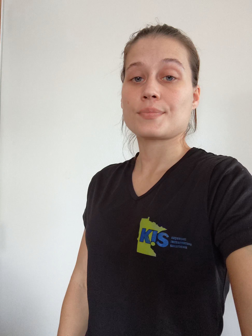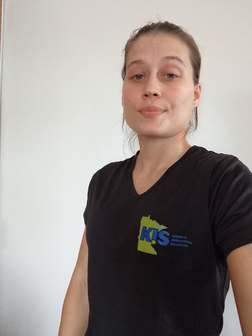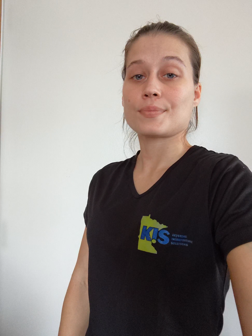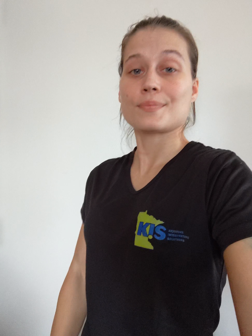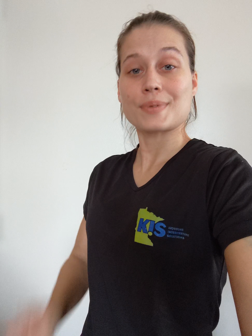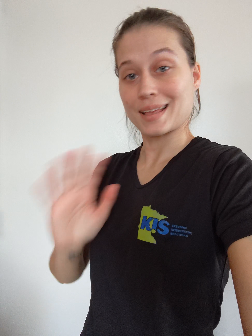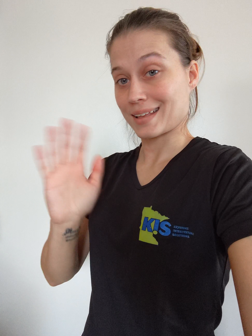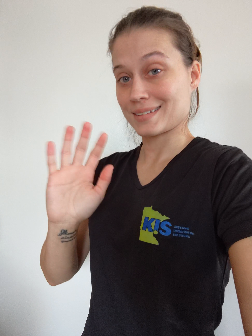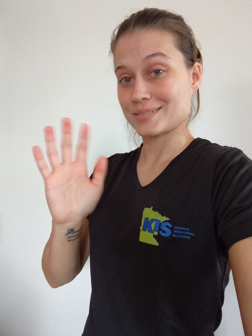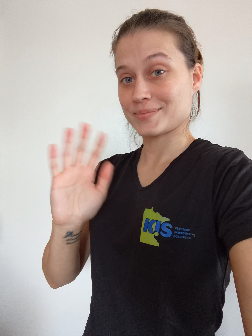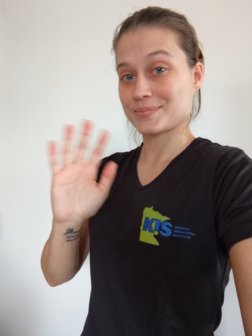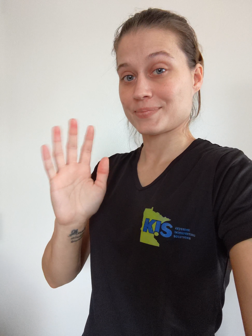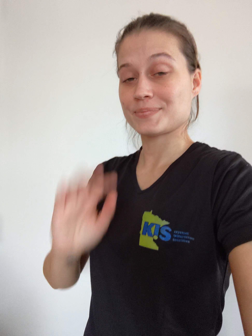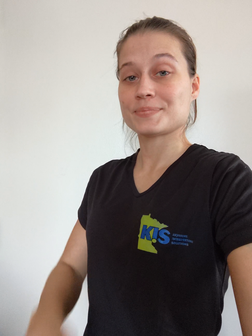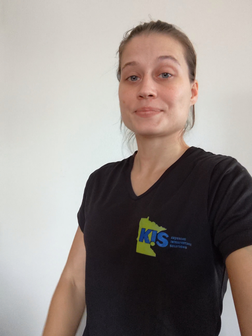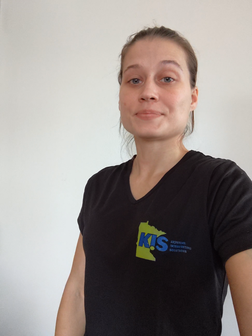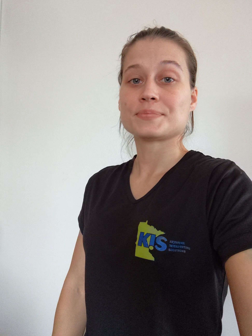bye